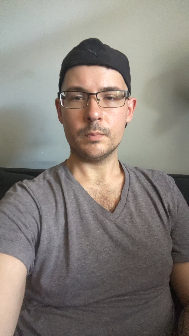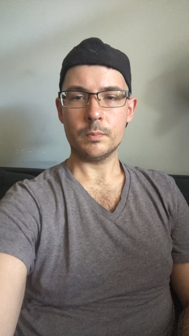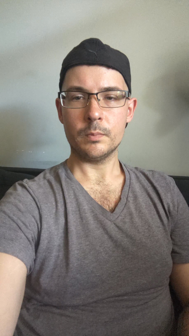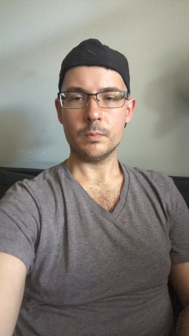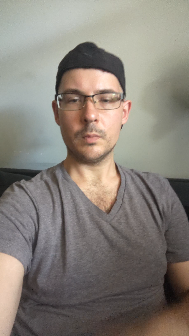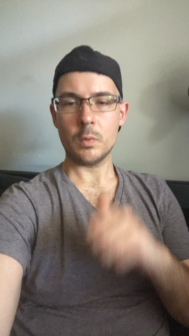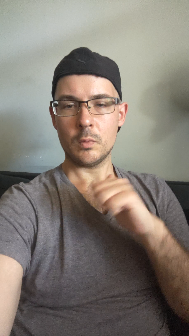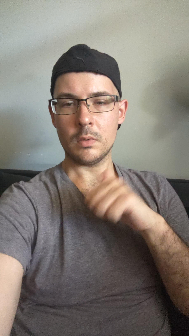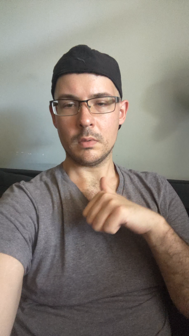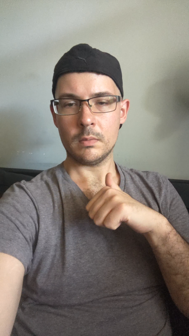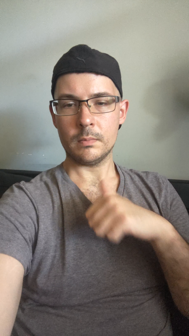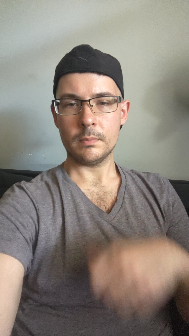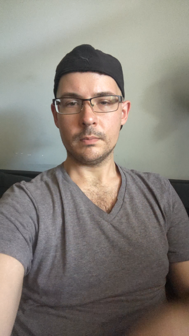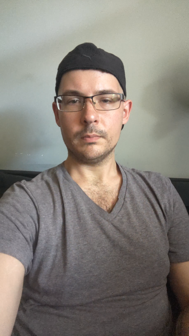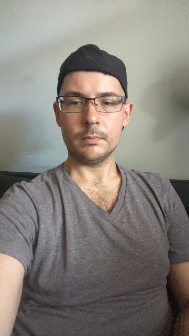rock